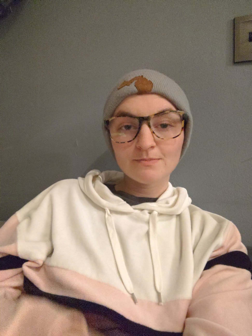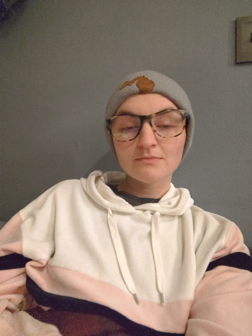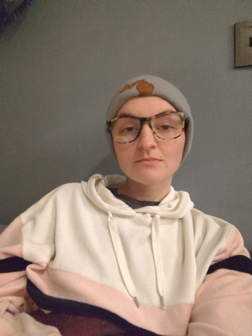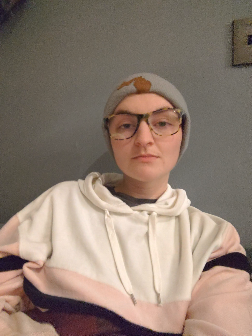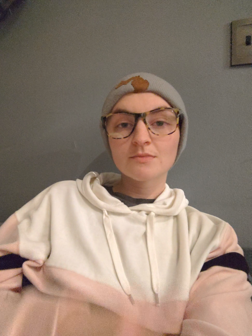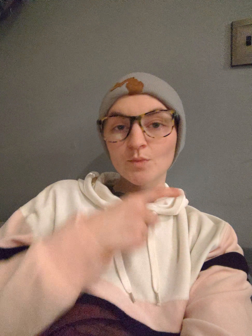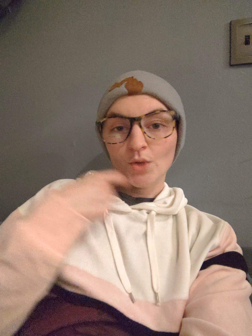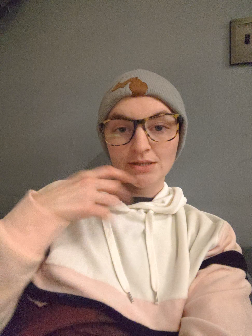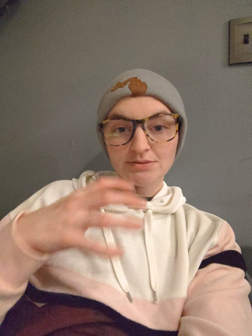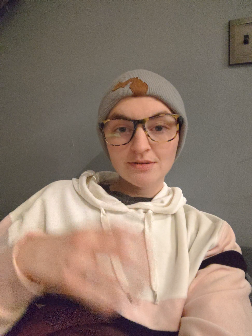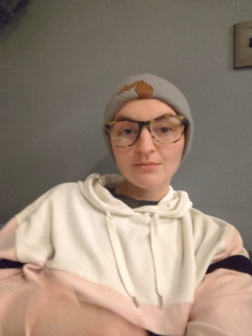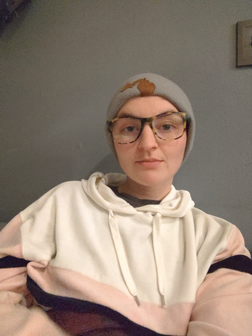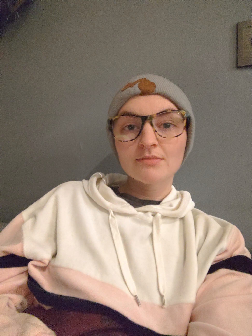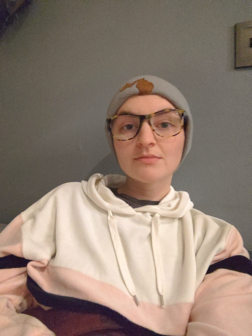dryer